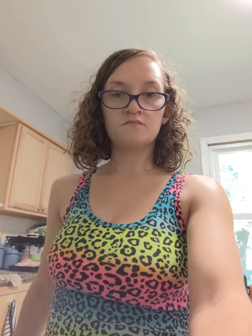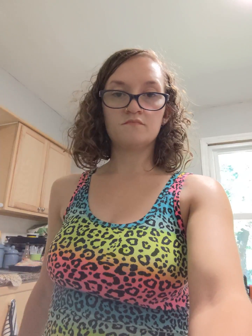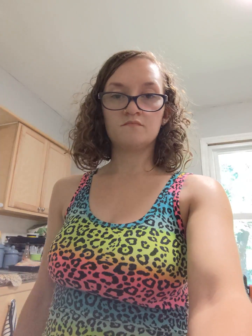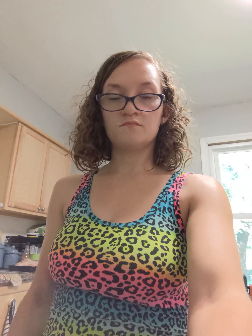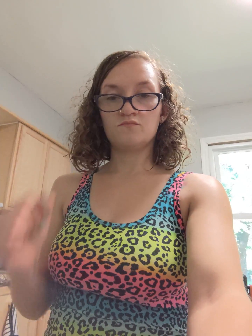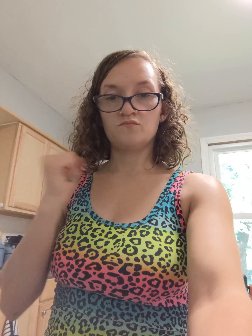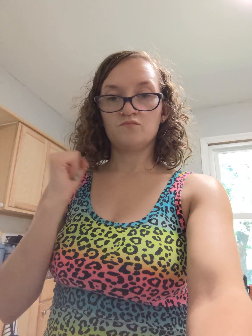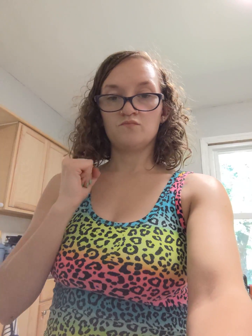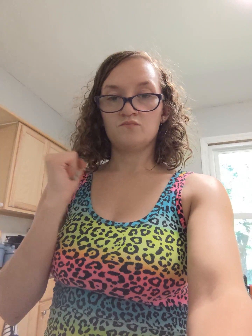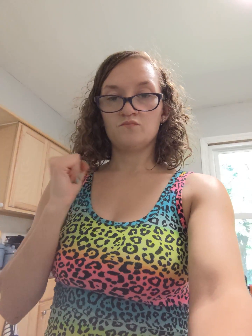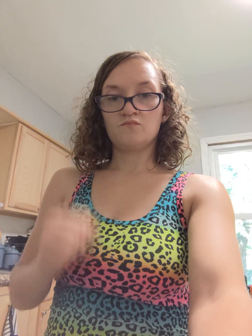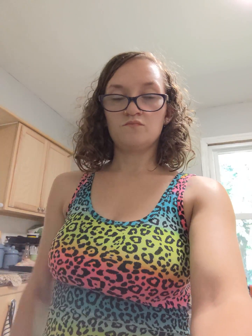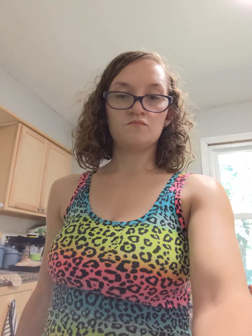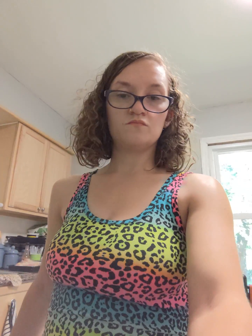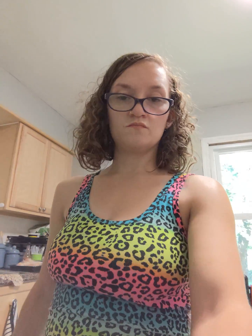cold